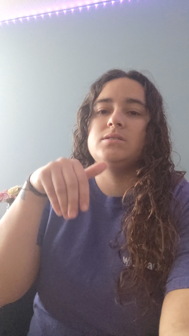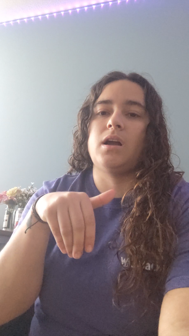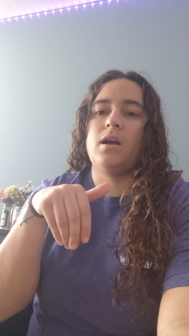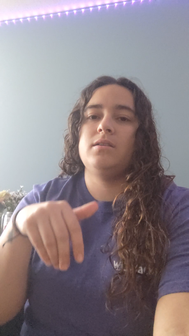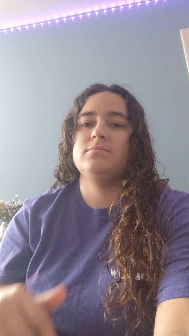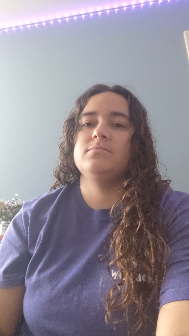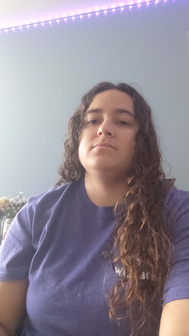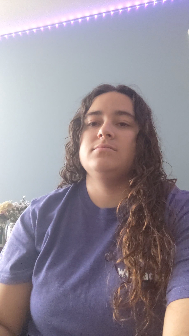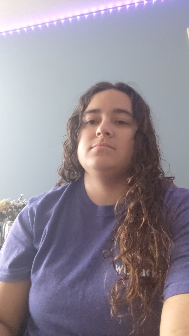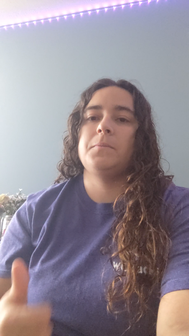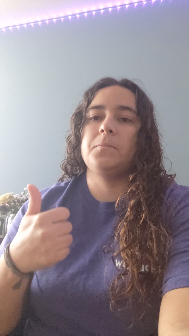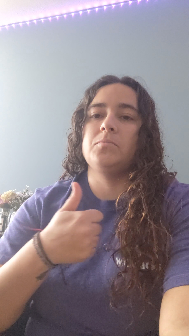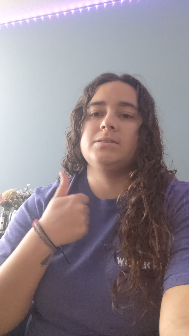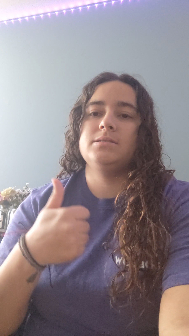basement